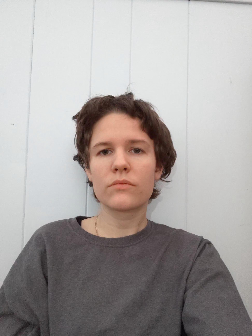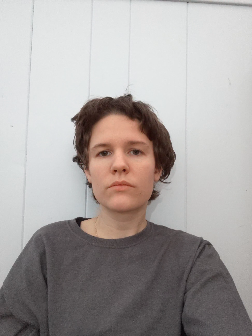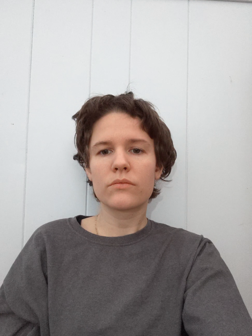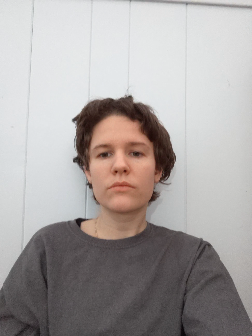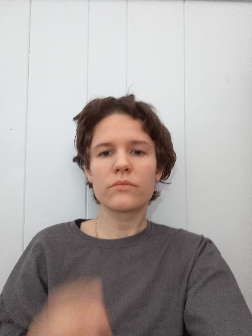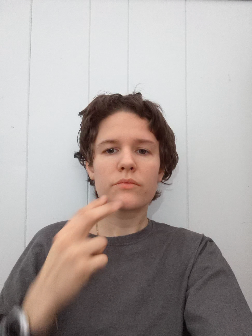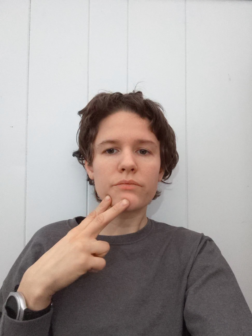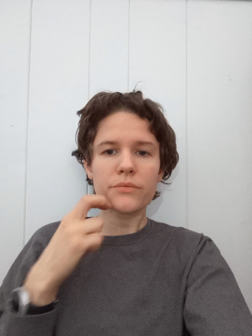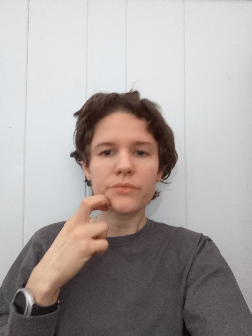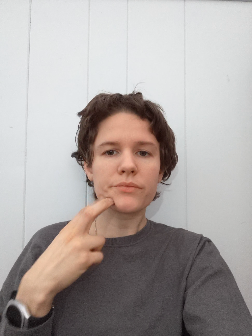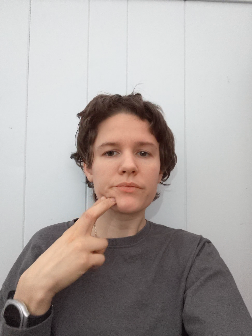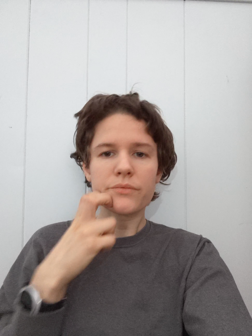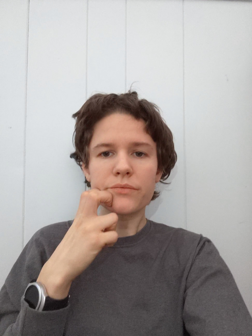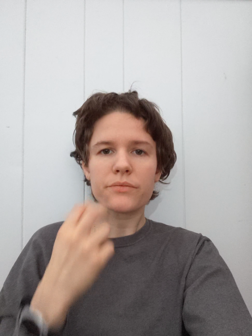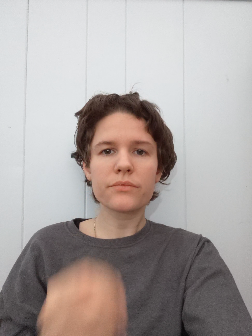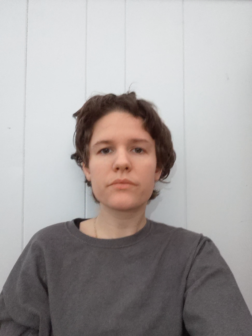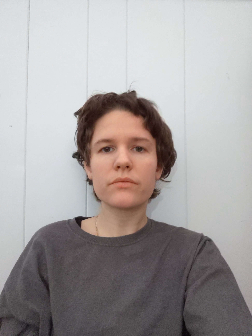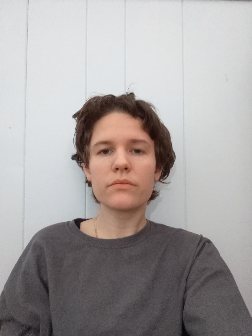gum